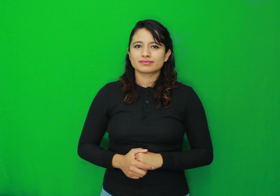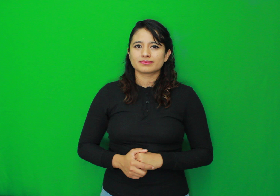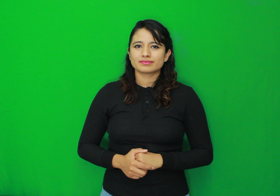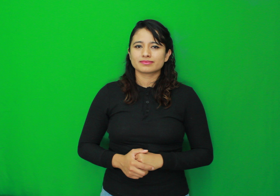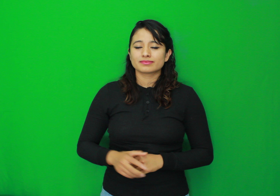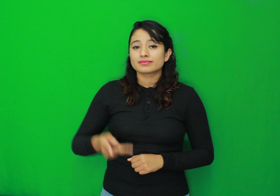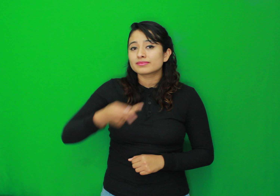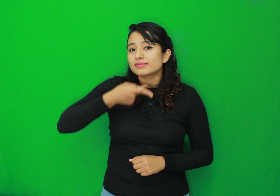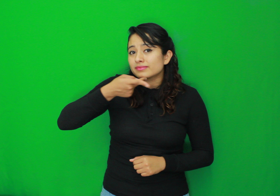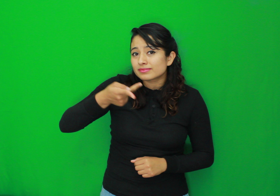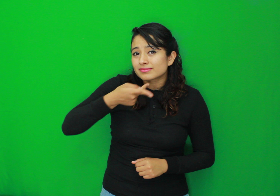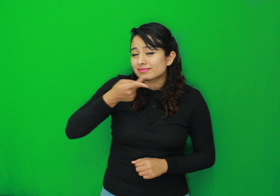voz